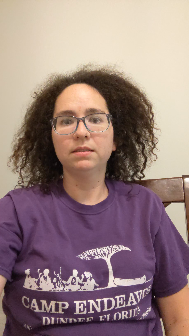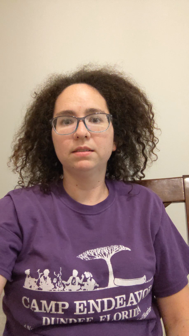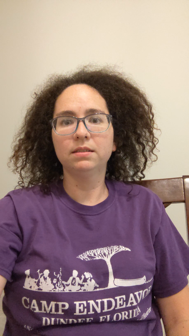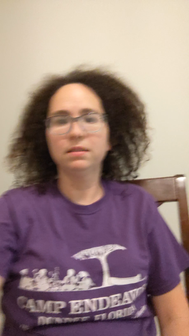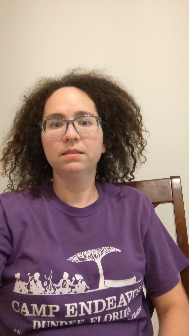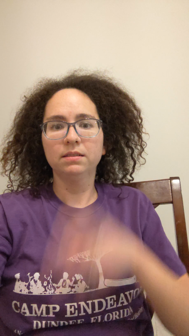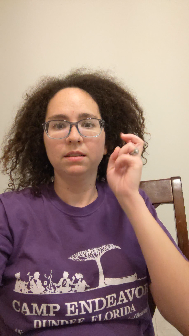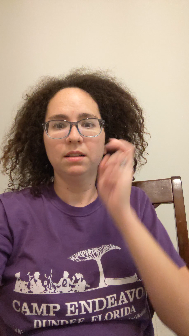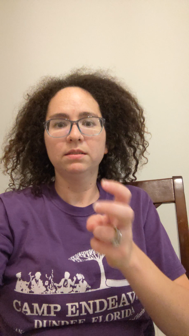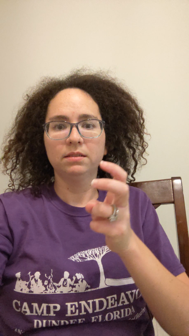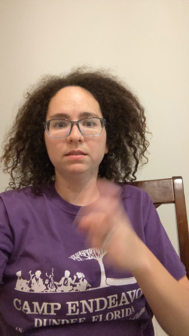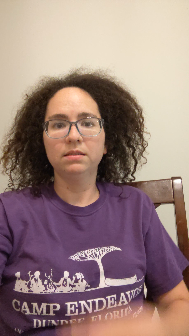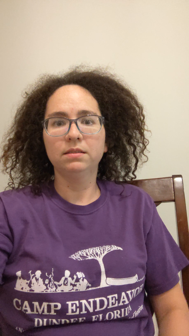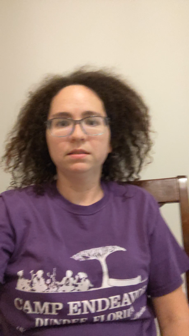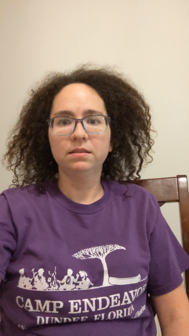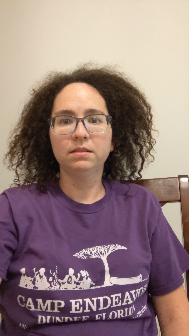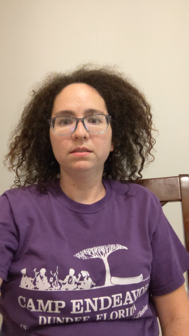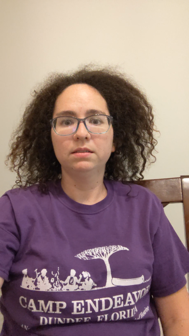hard